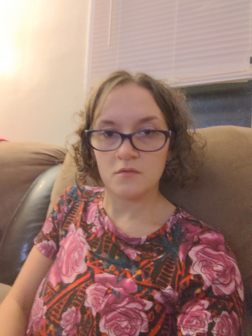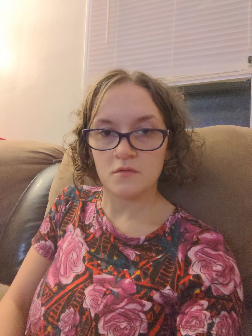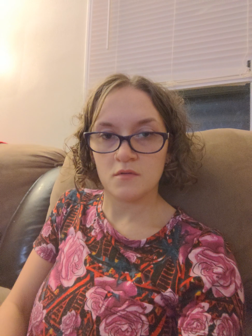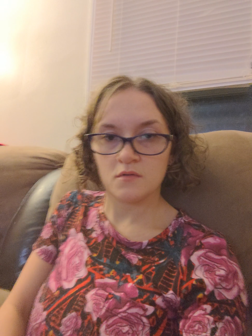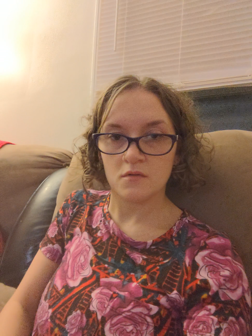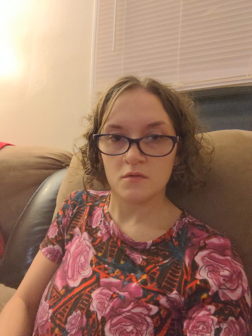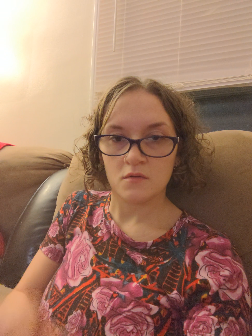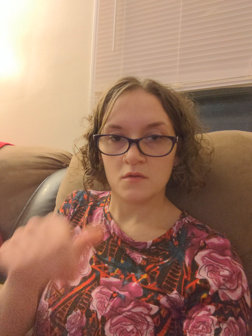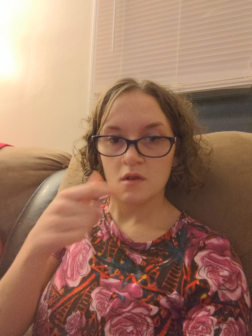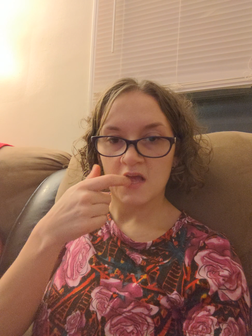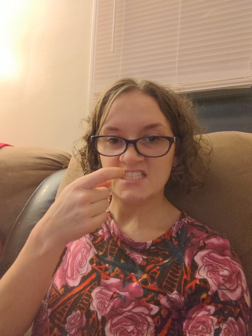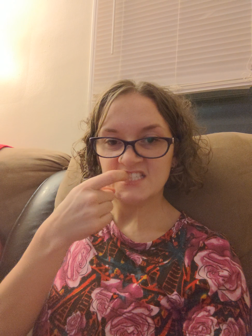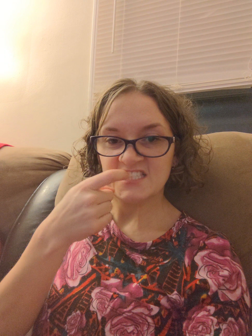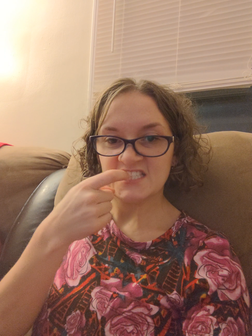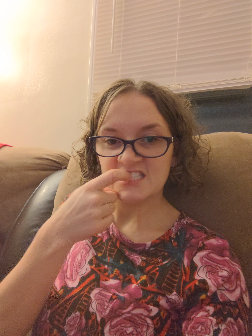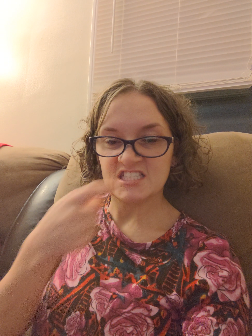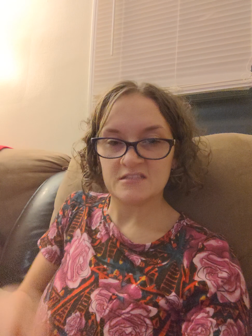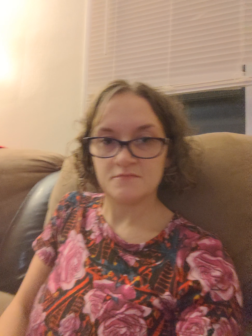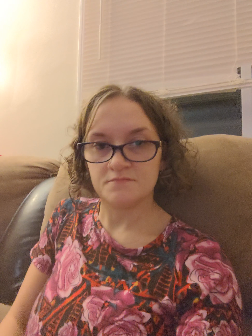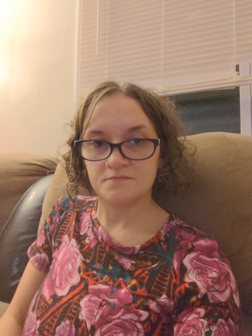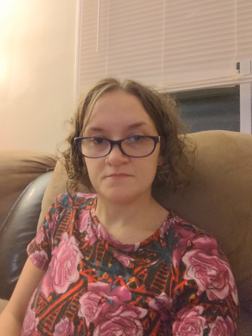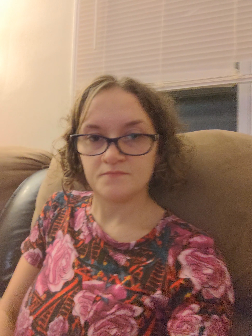window